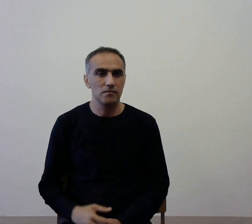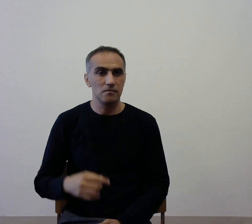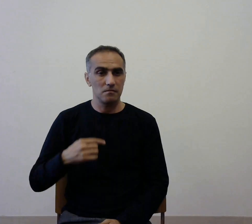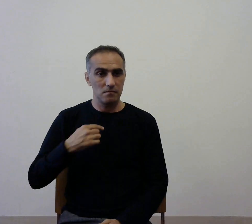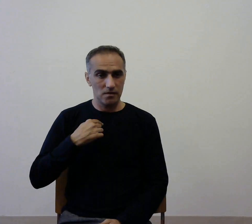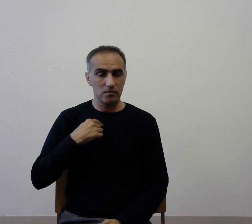mən